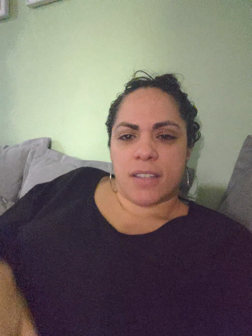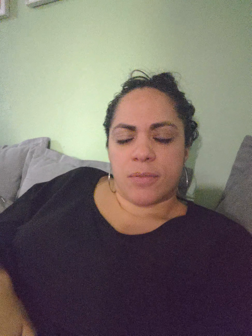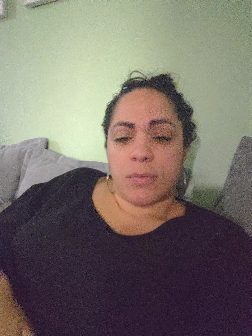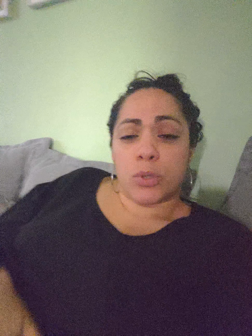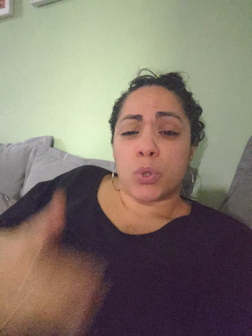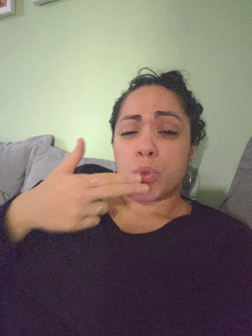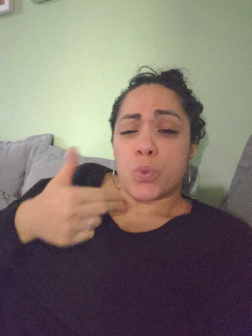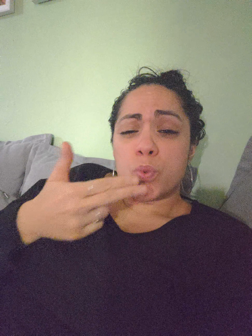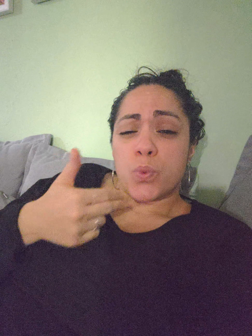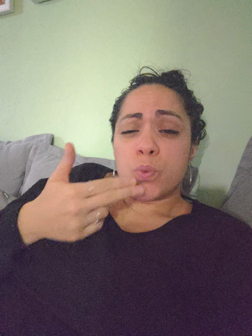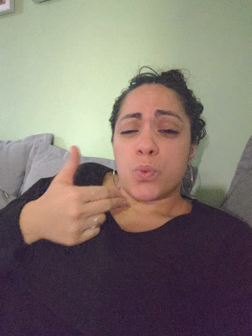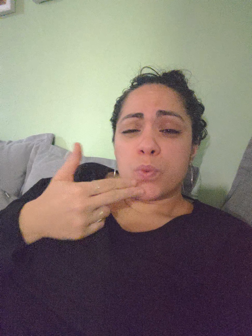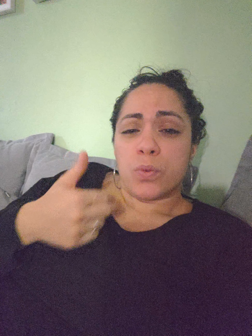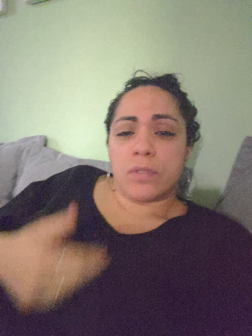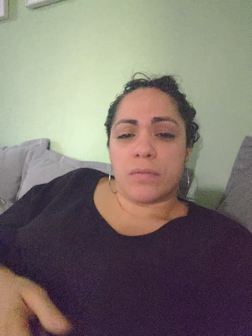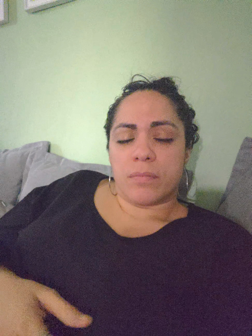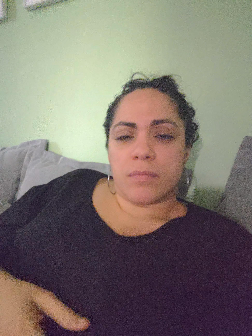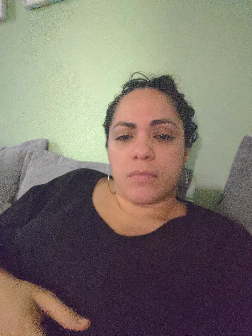cute